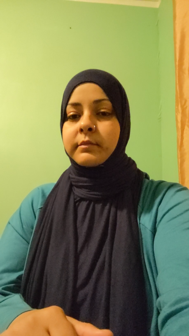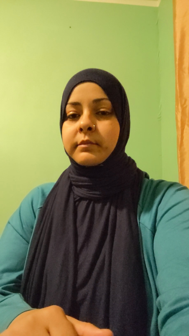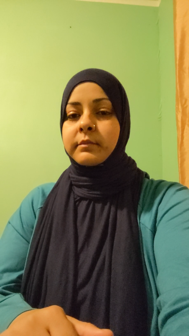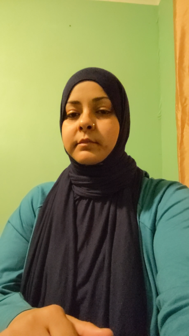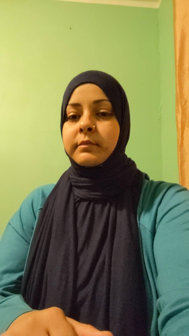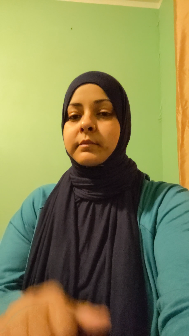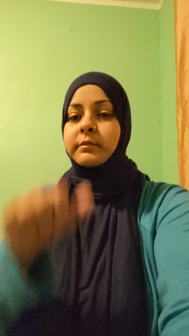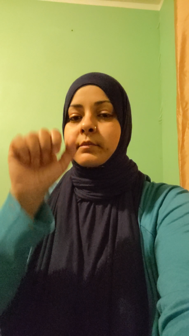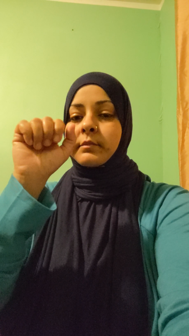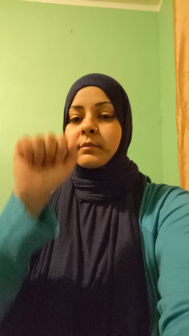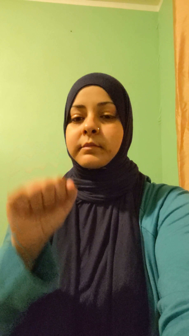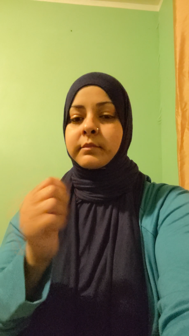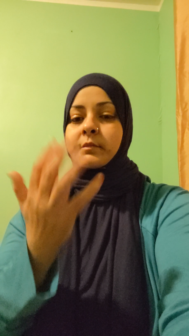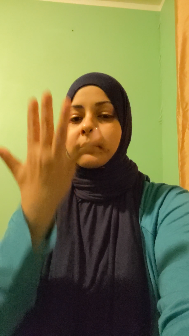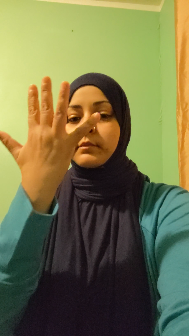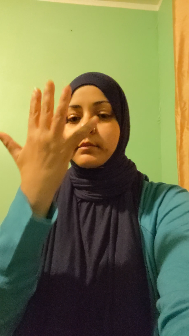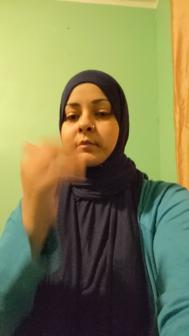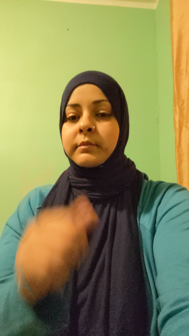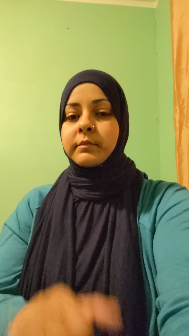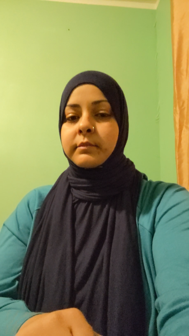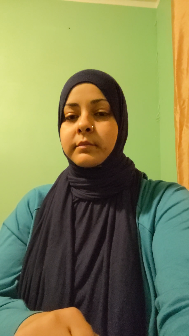gloves